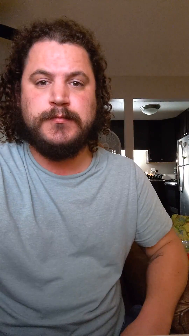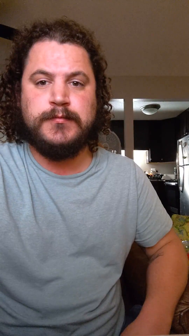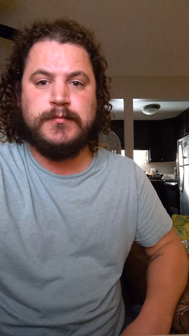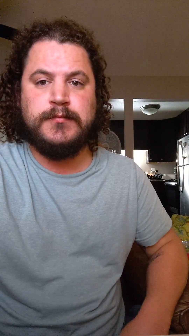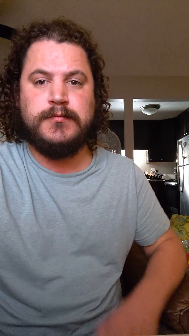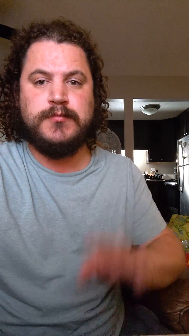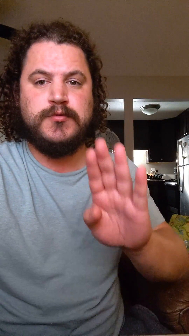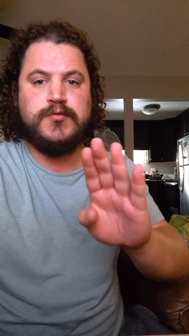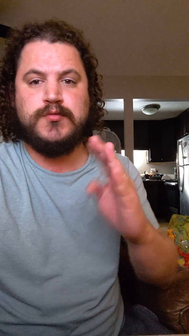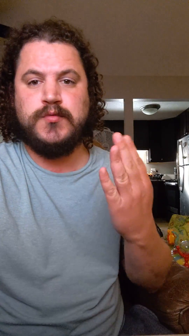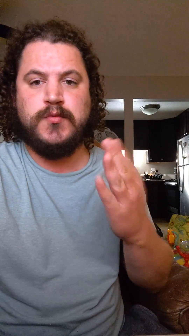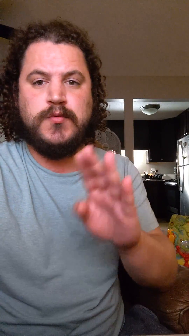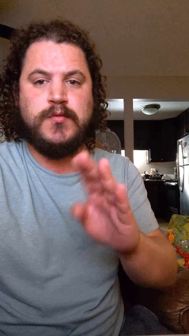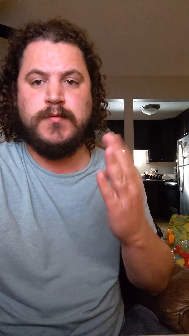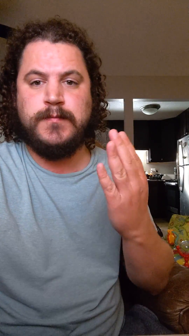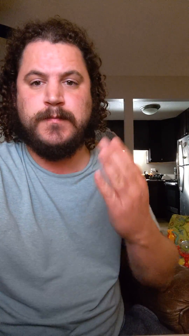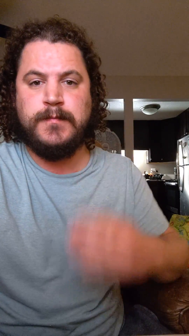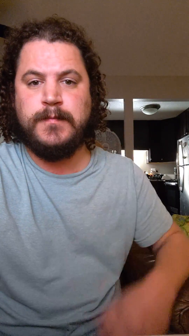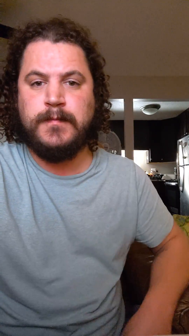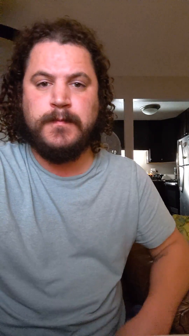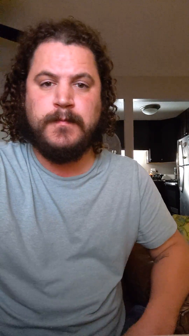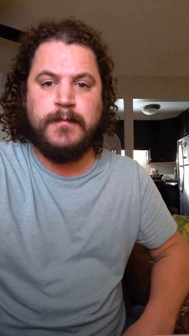door